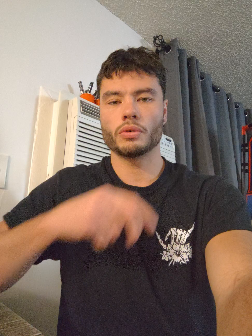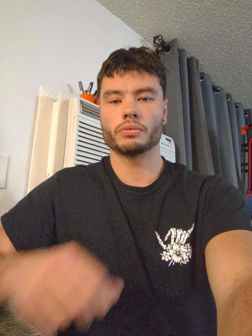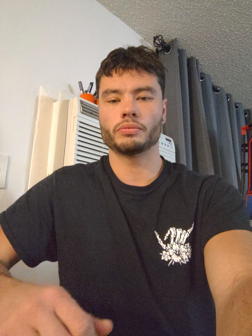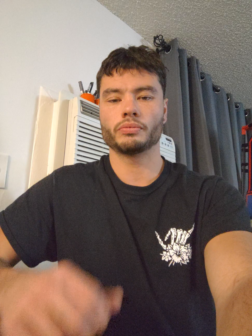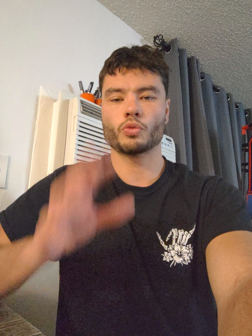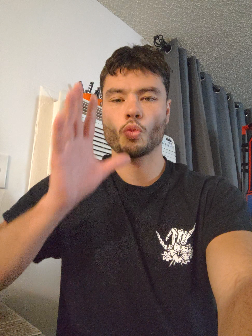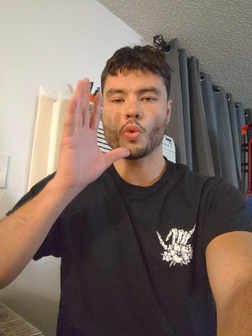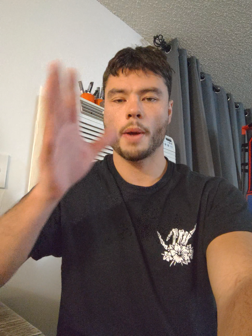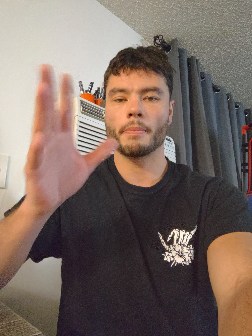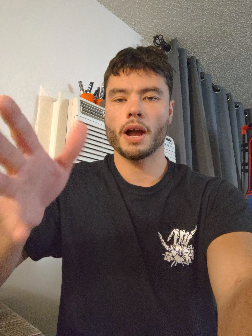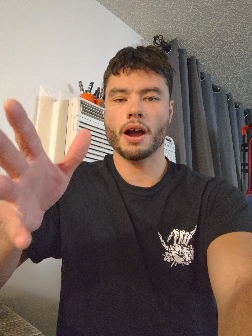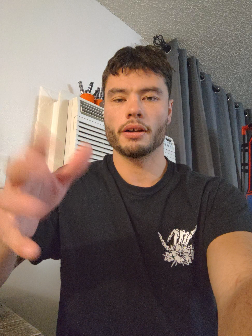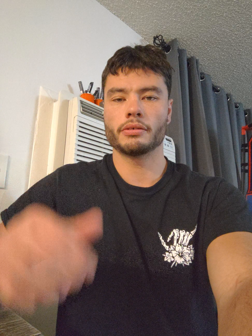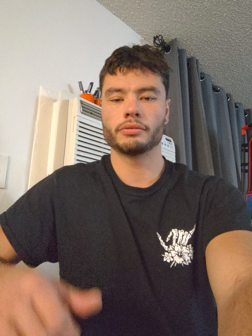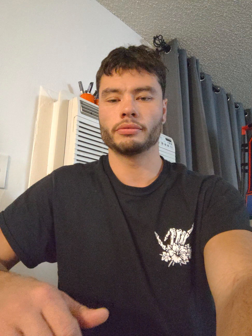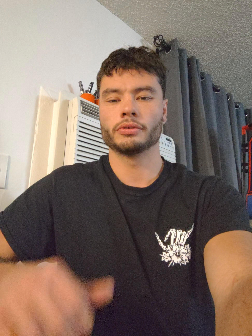grandma